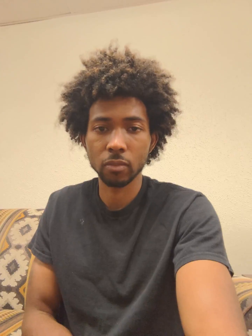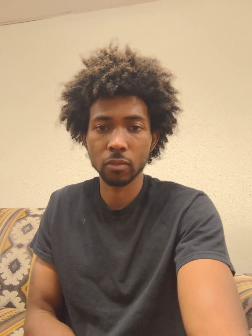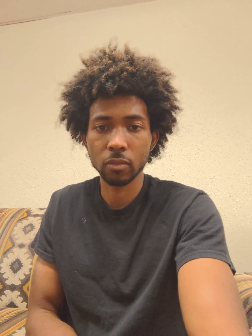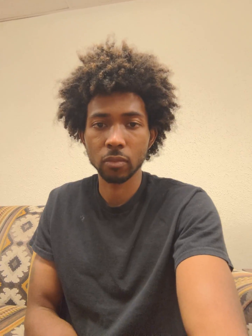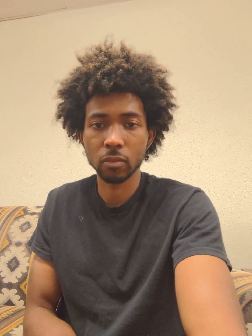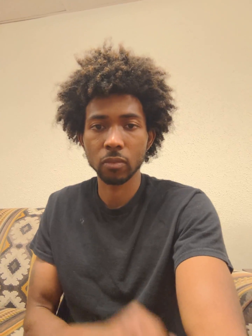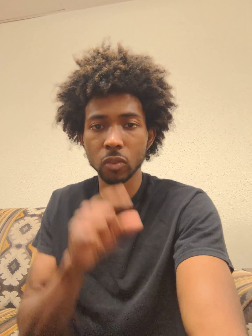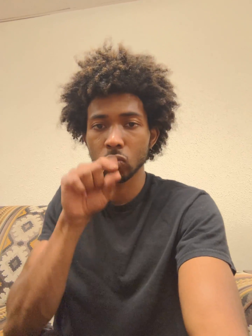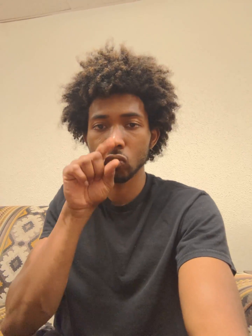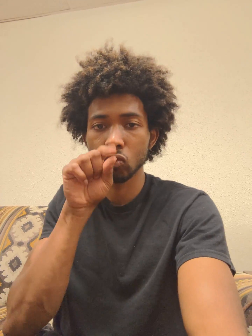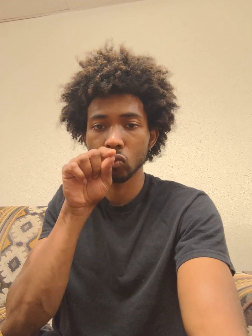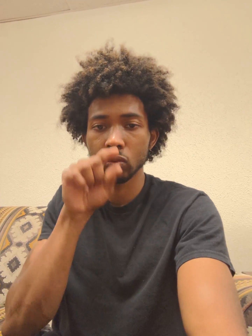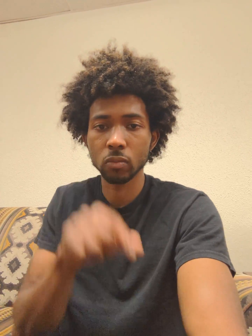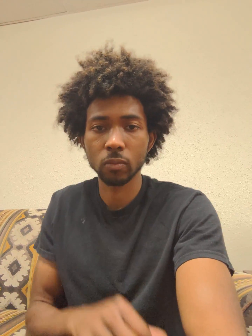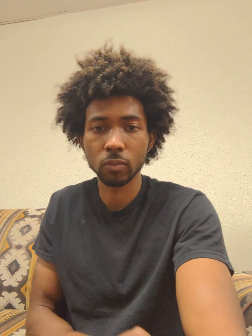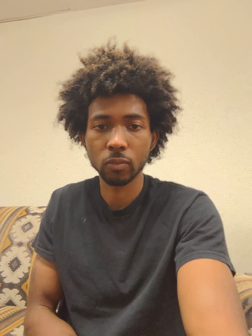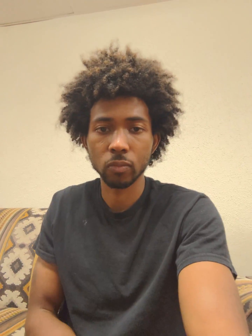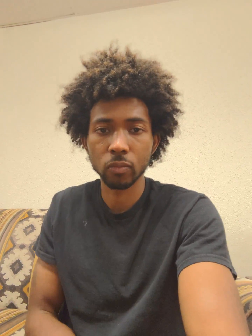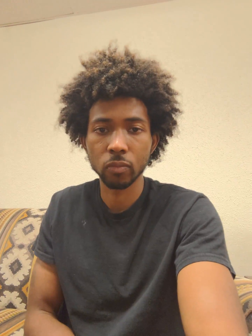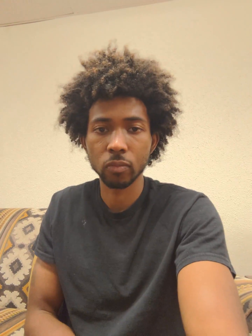chicken